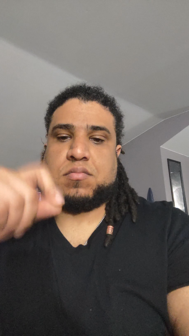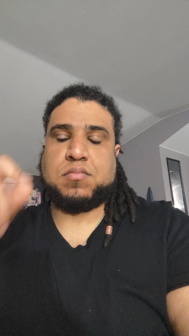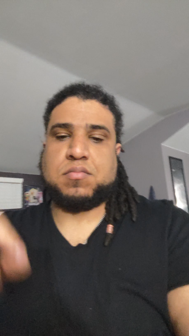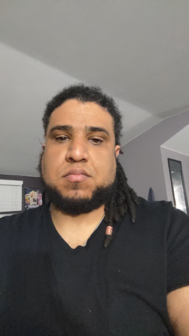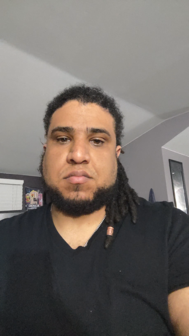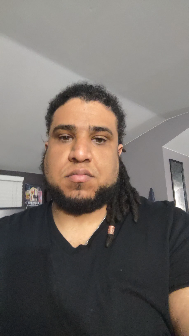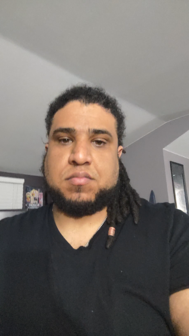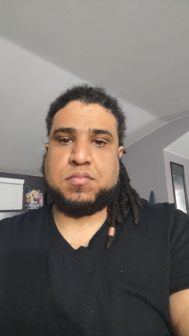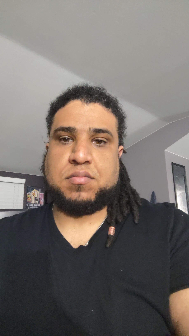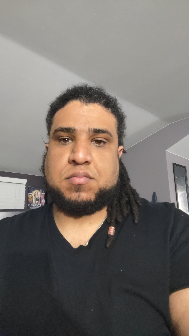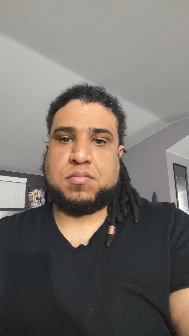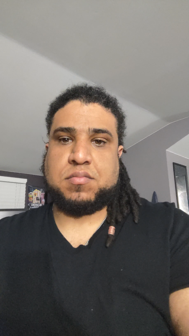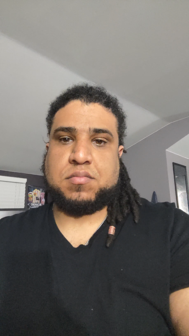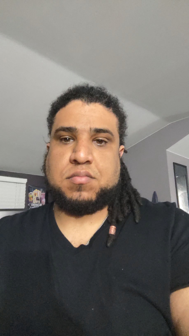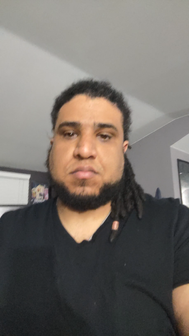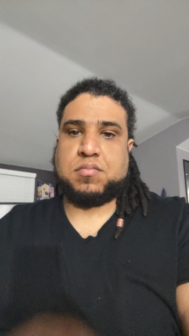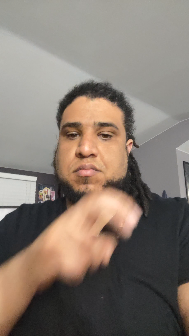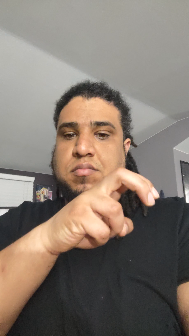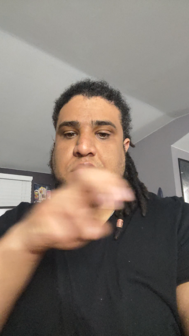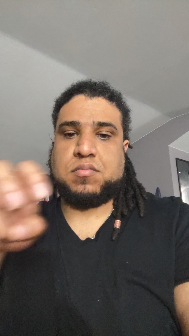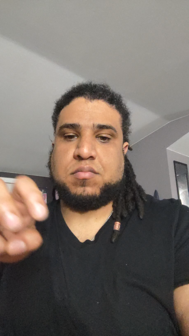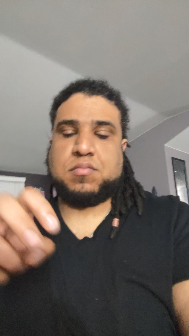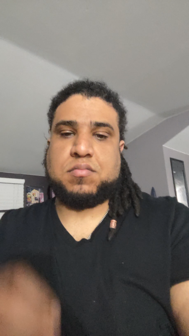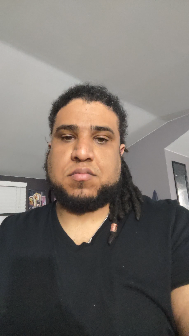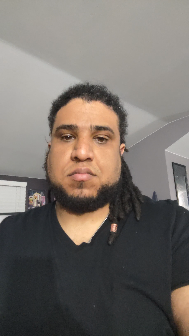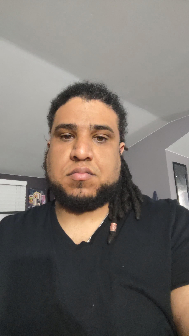porch